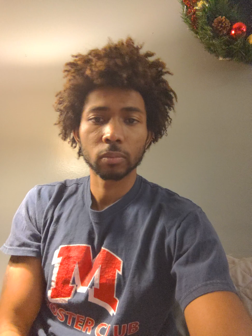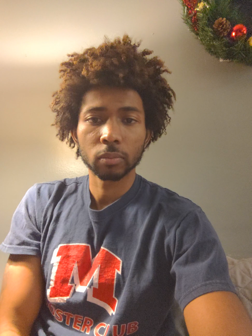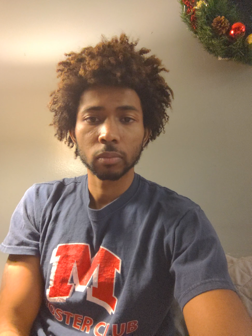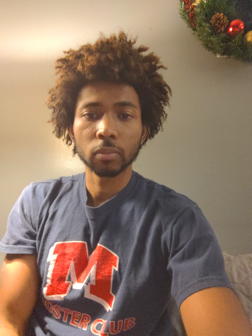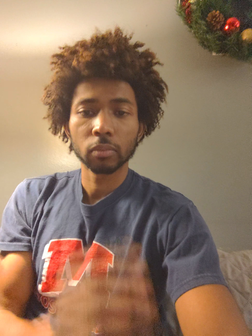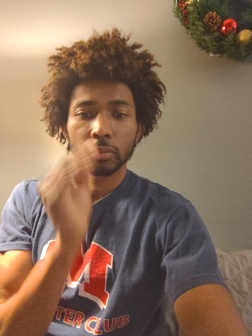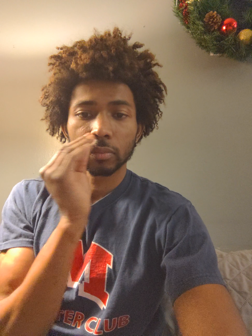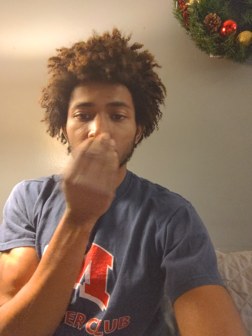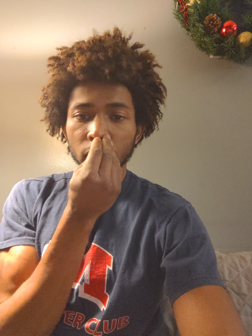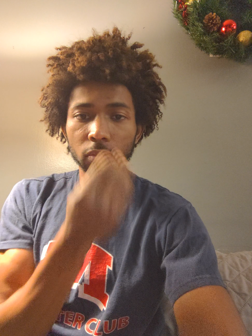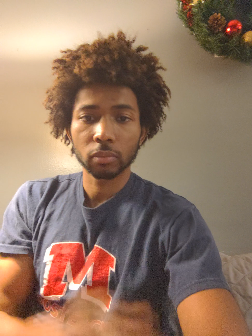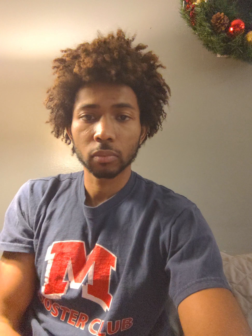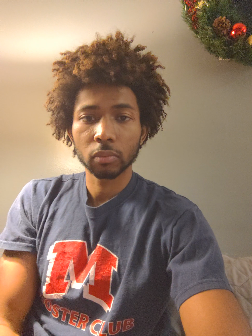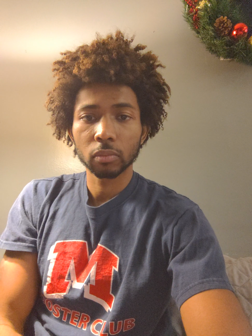flower